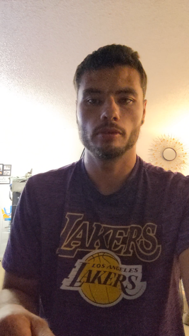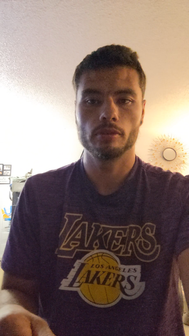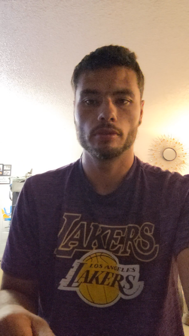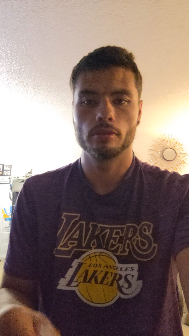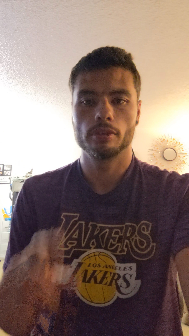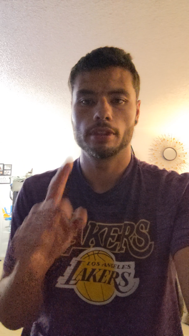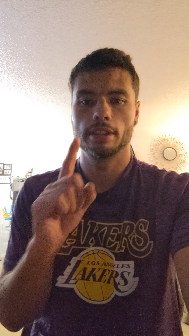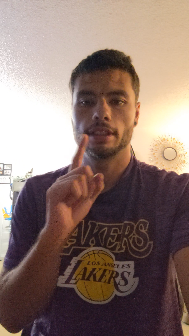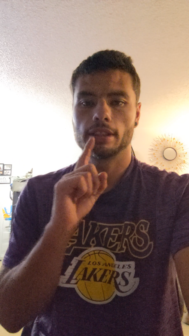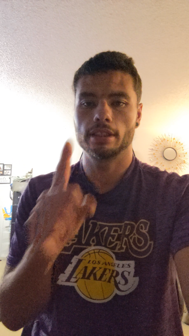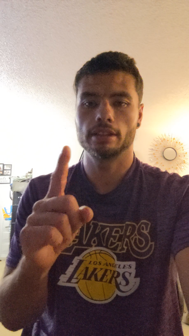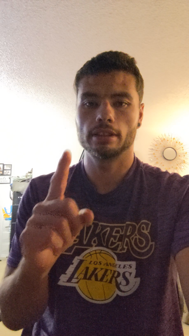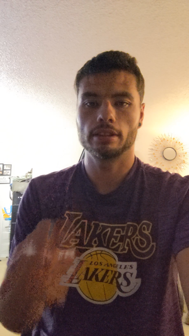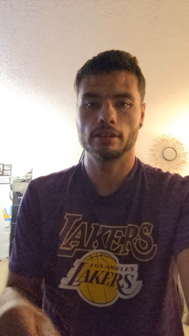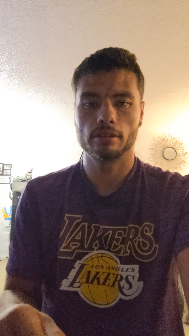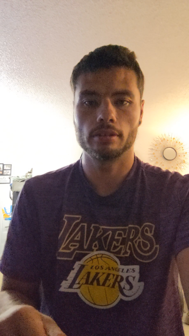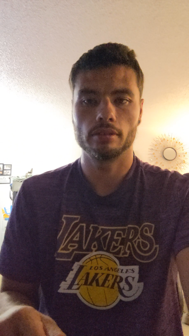is